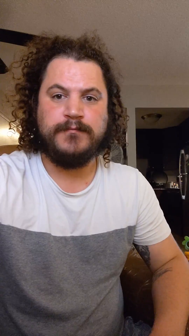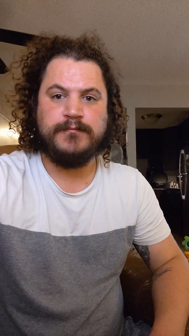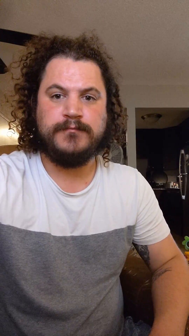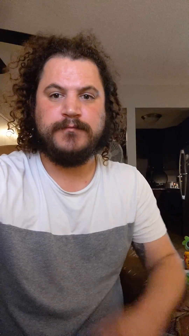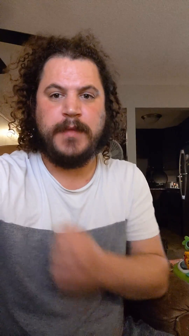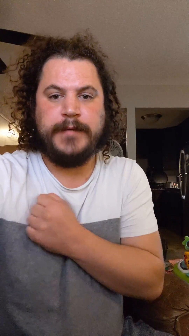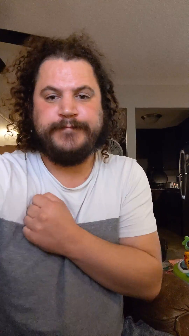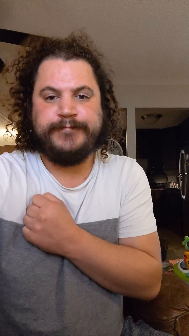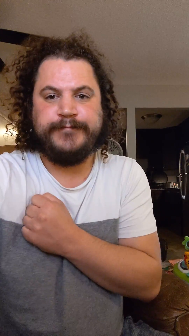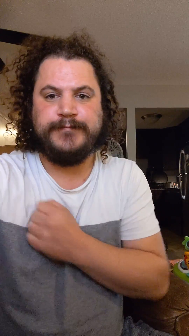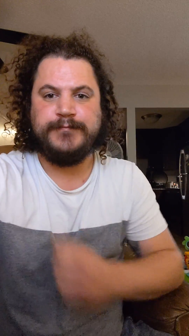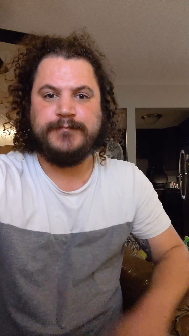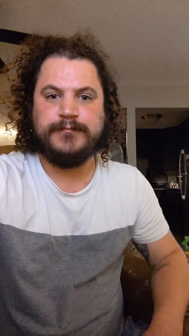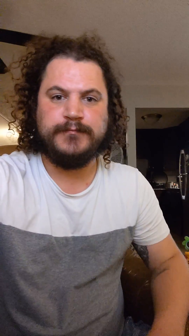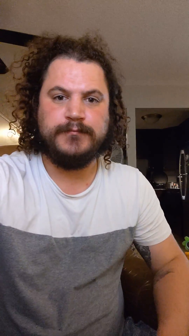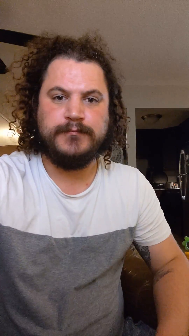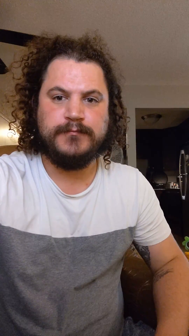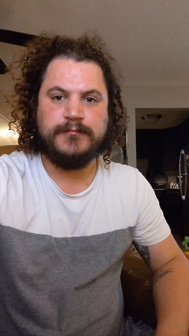hug